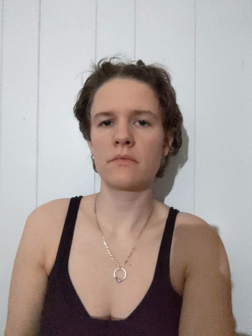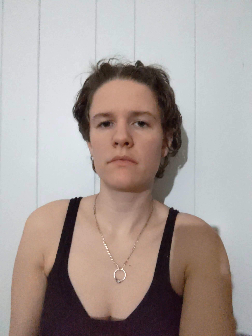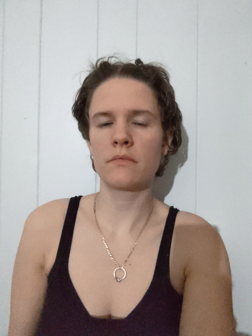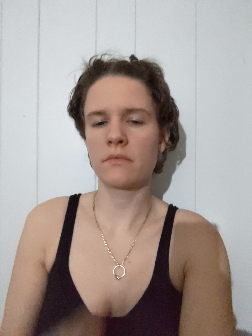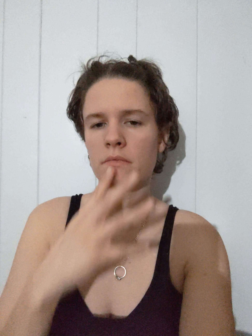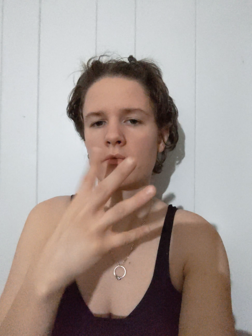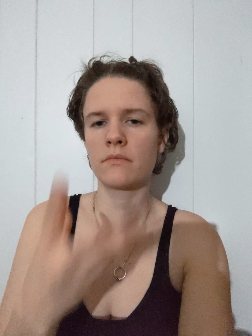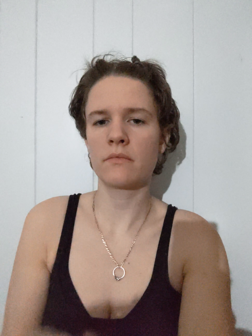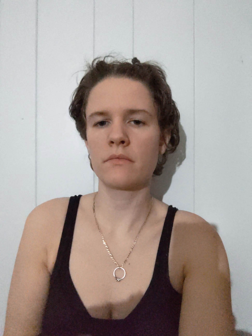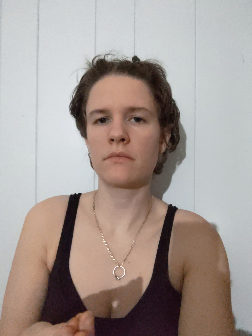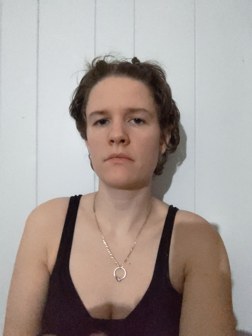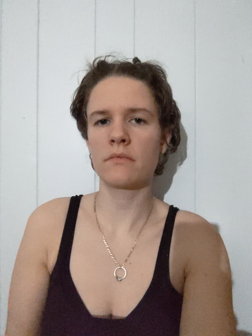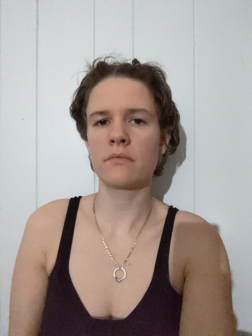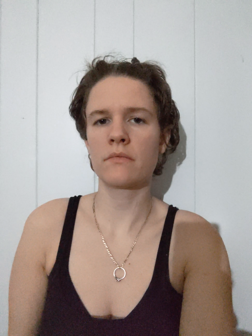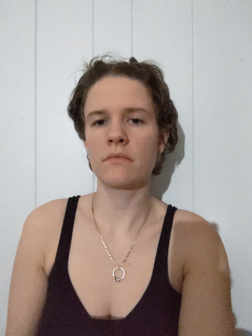wet